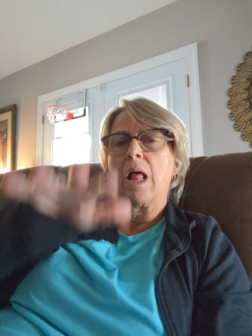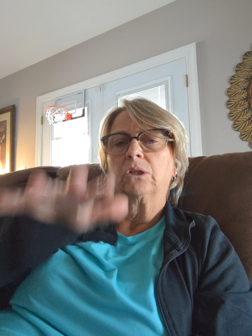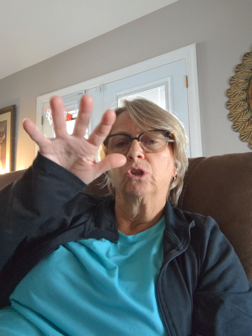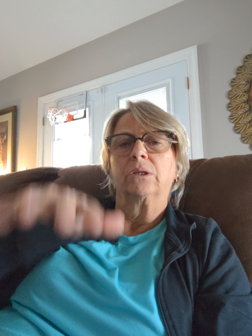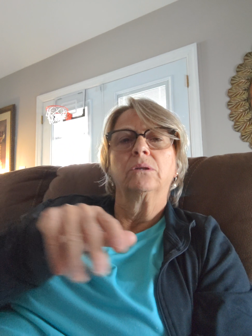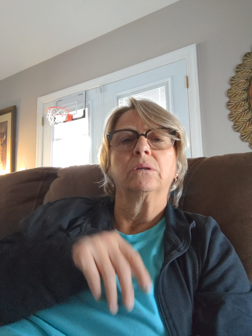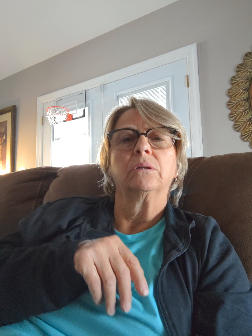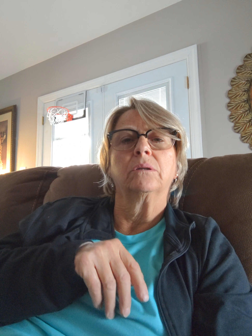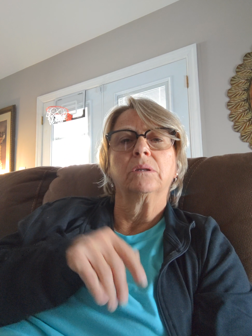alligator